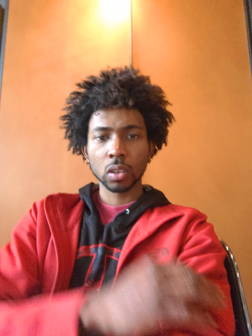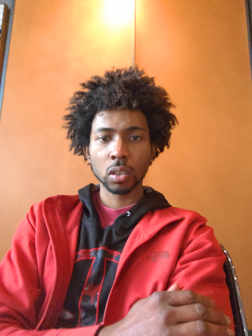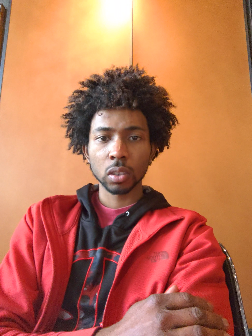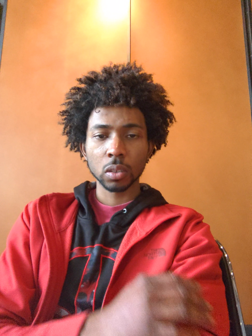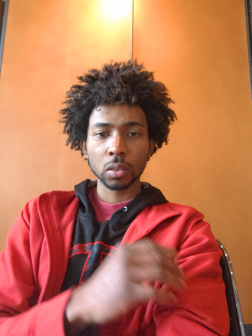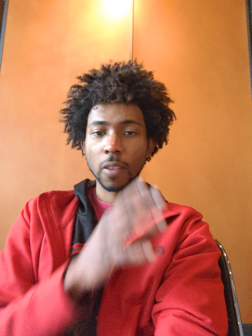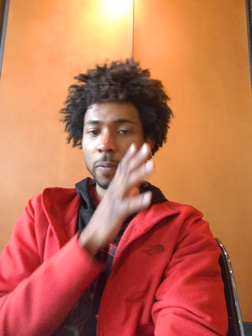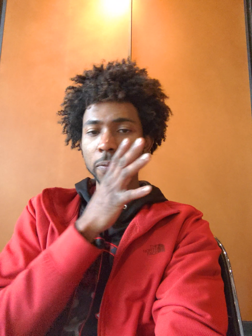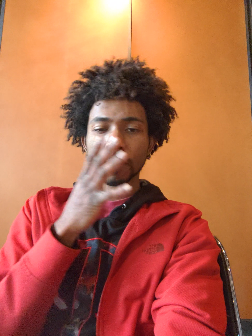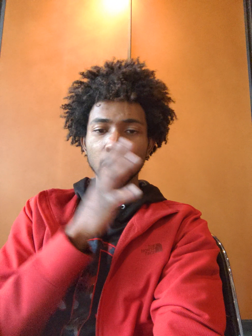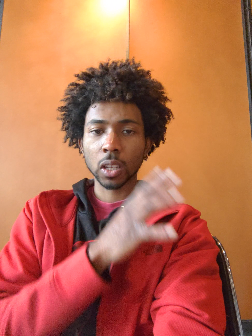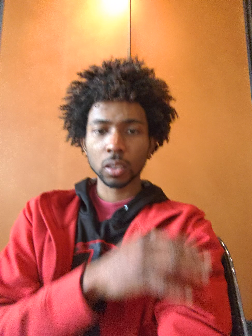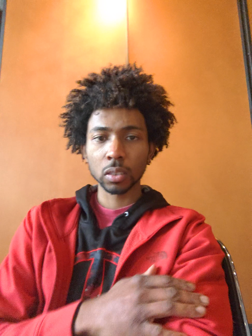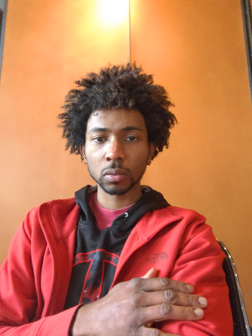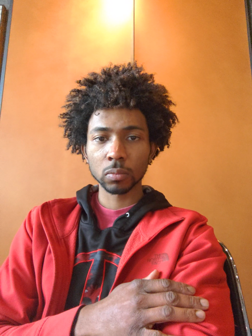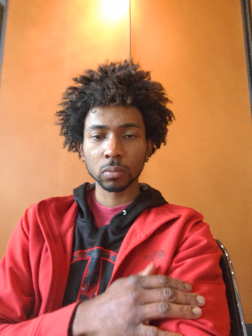farm